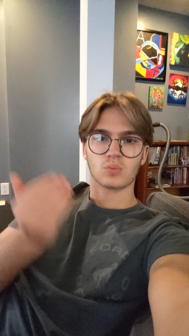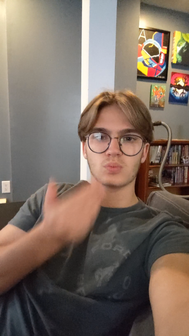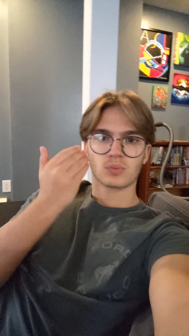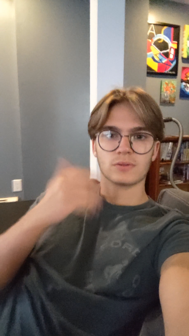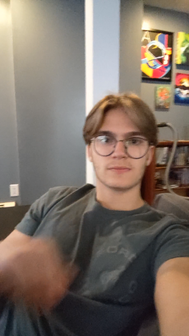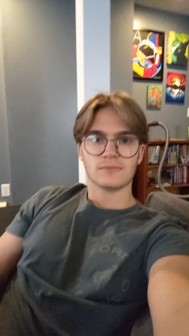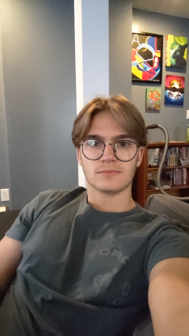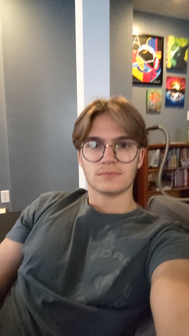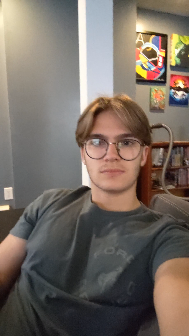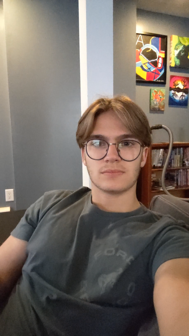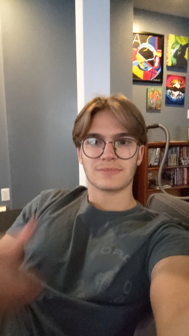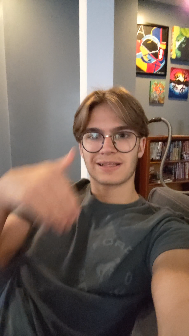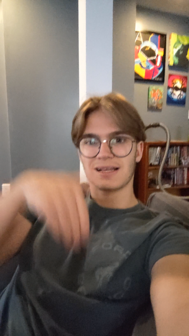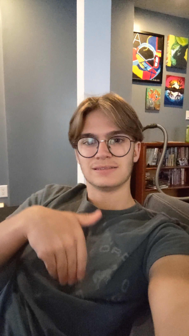night night